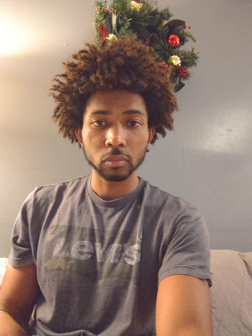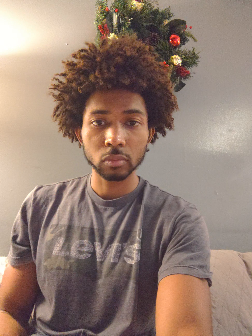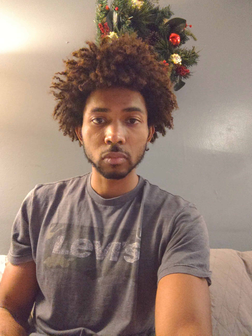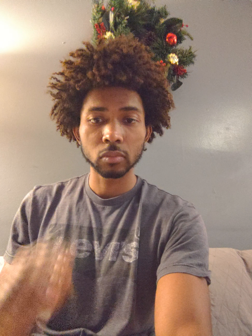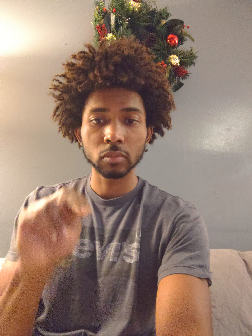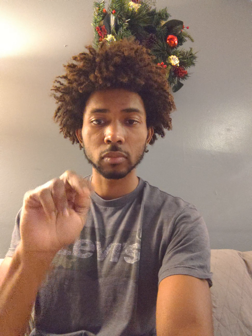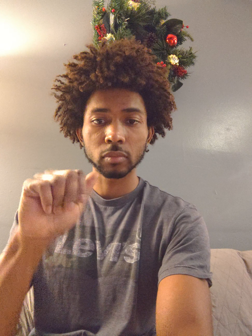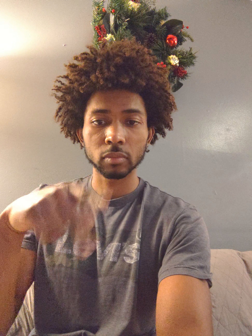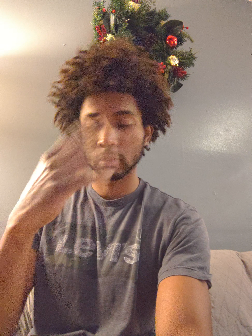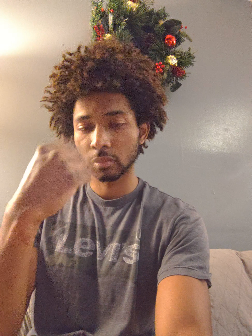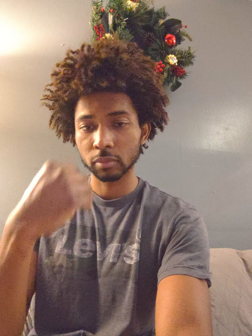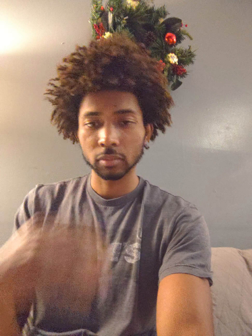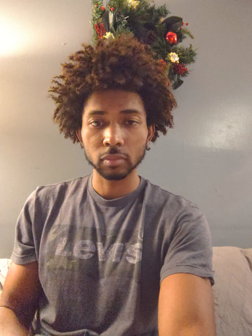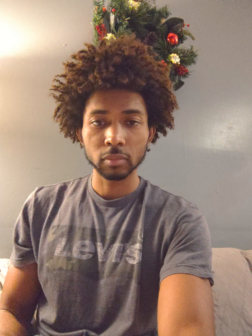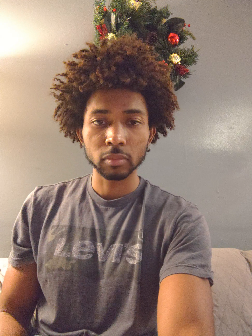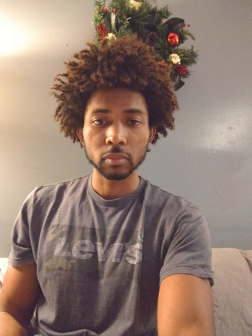nap